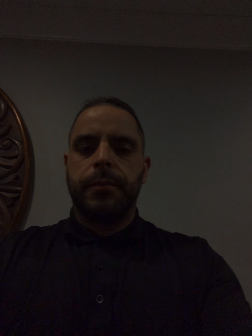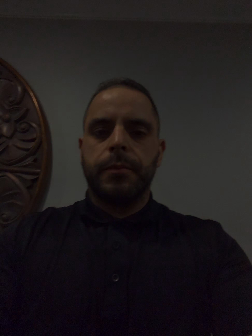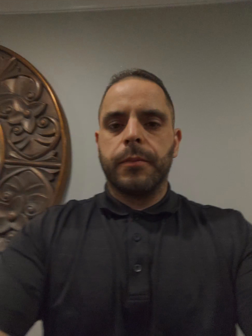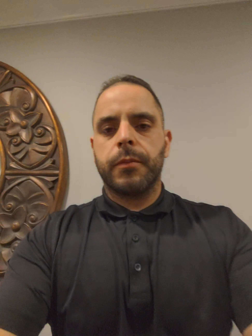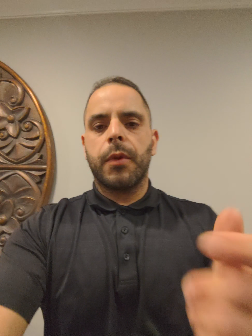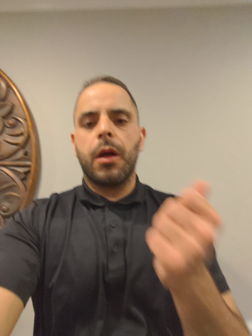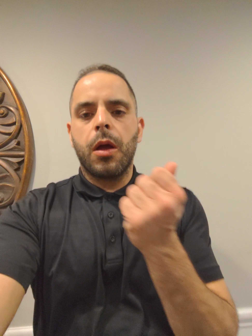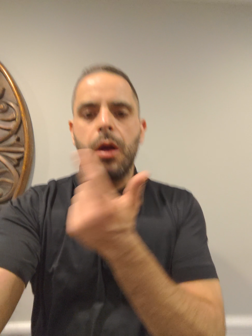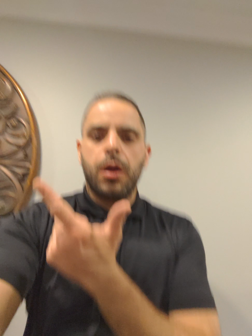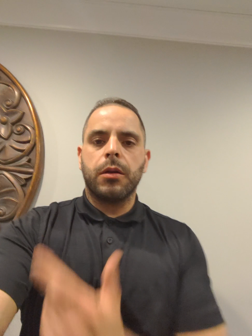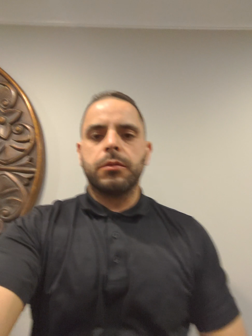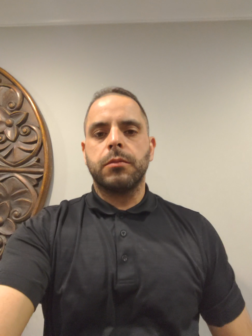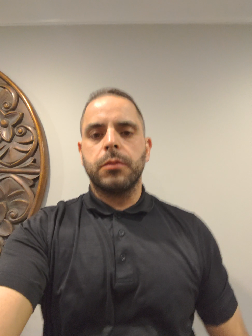all